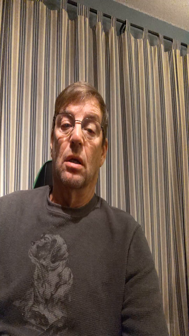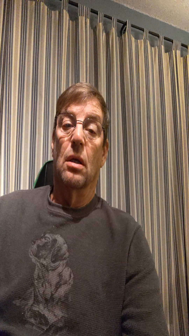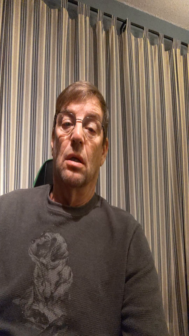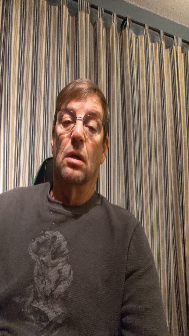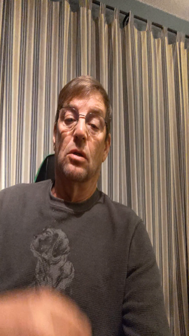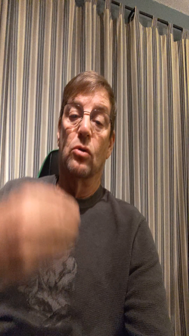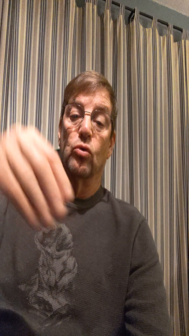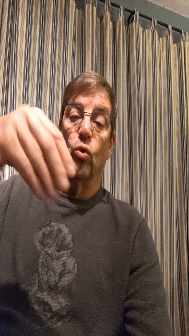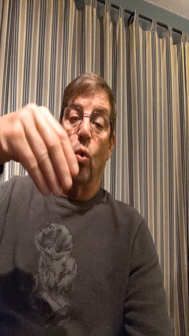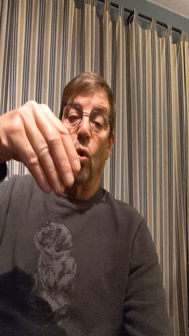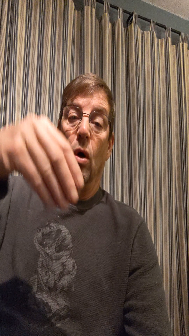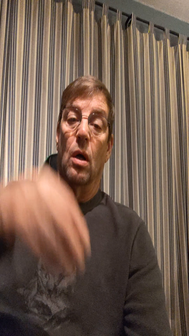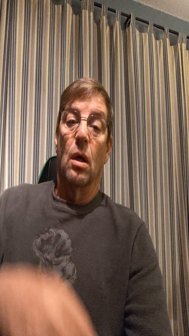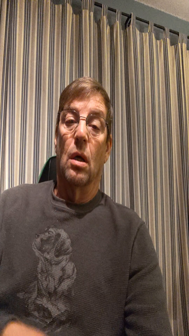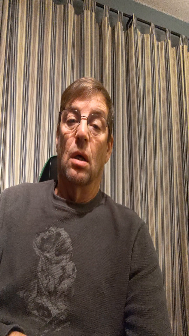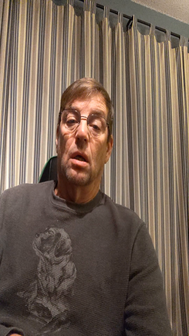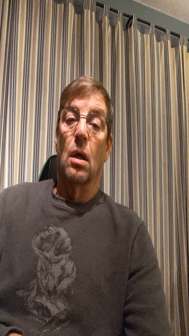store